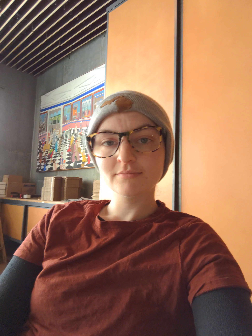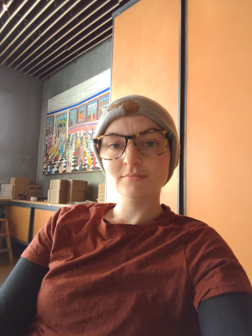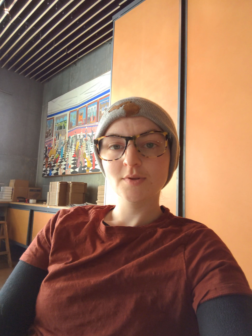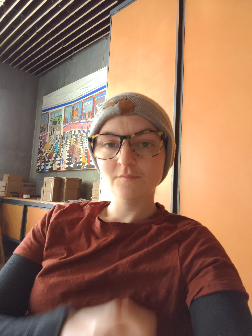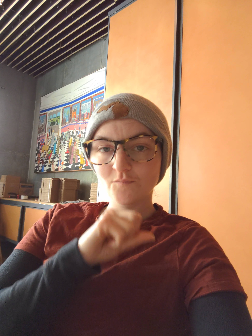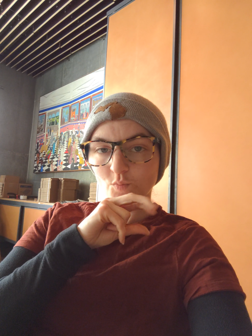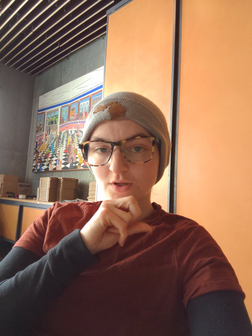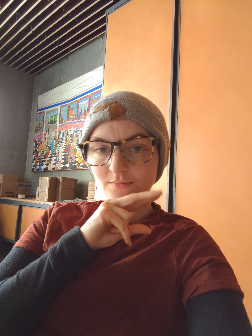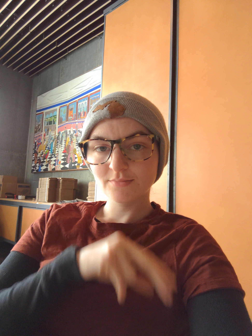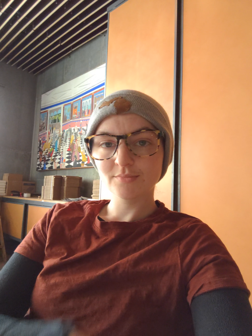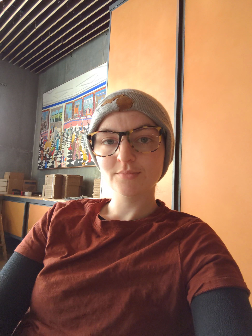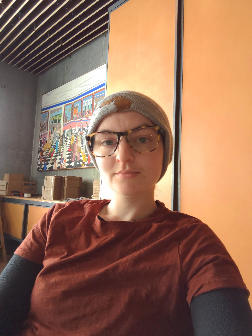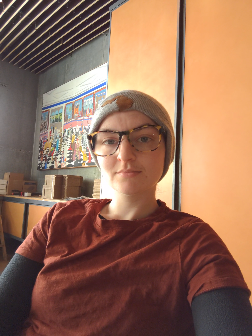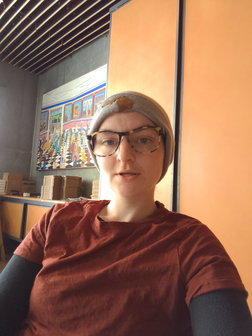frog